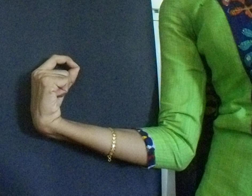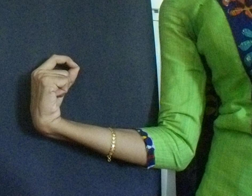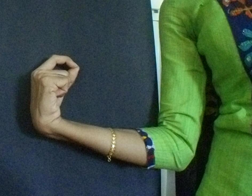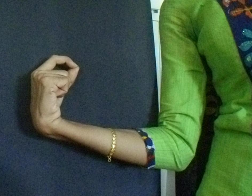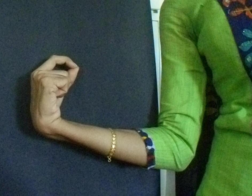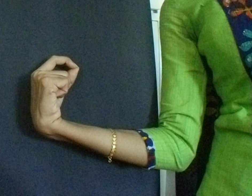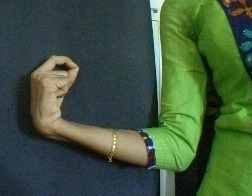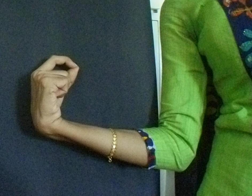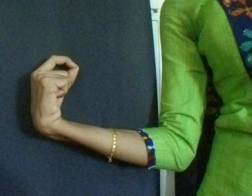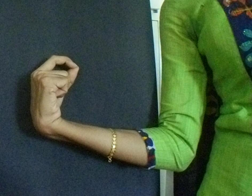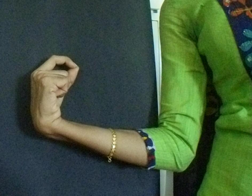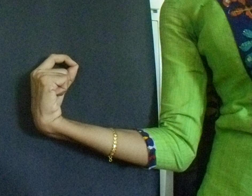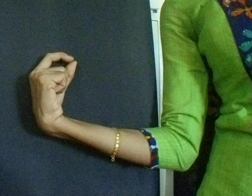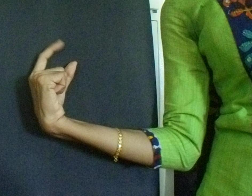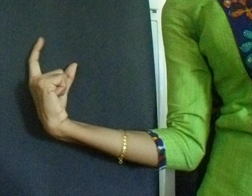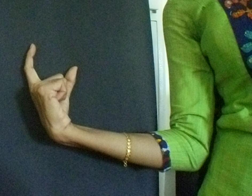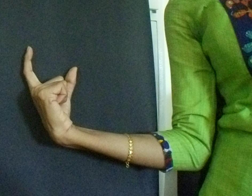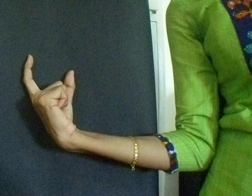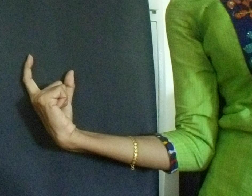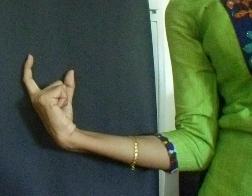thief